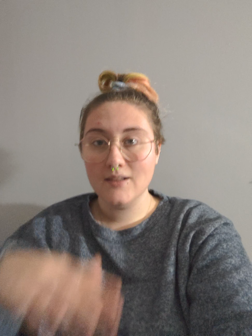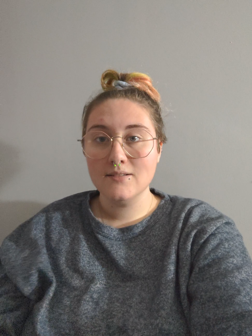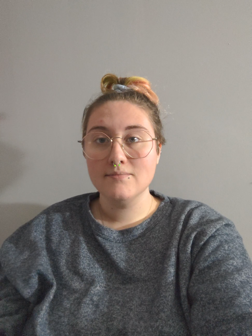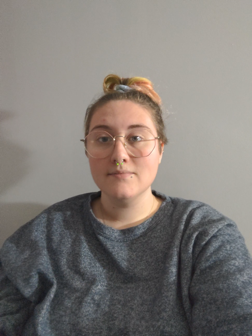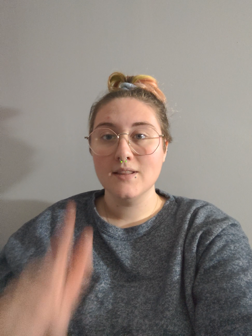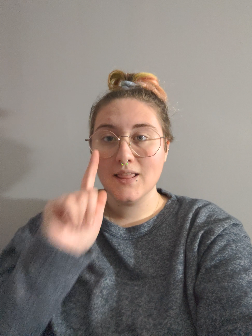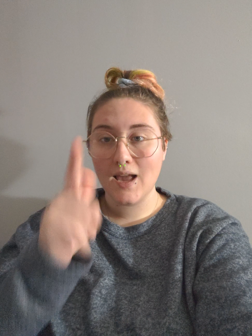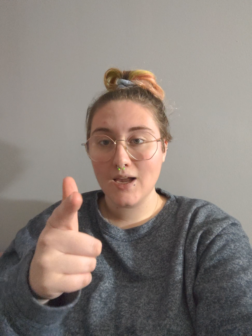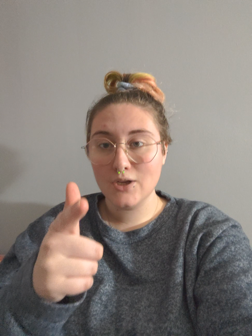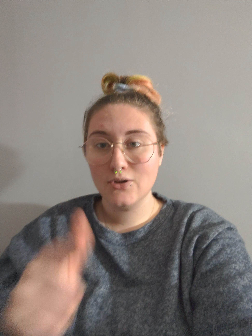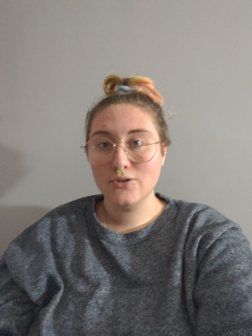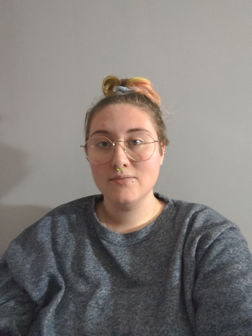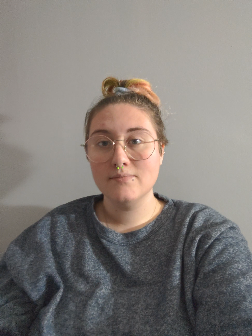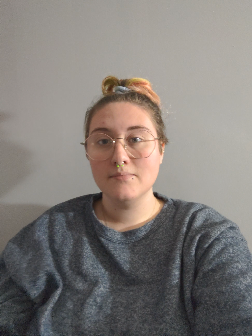later